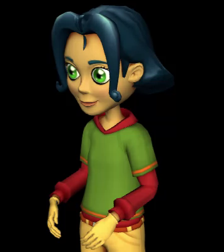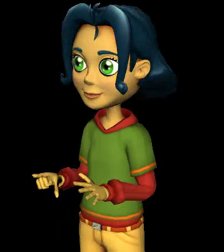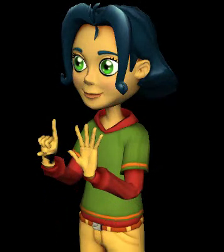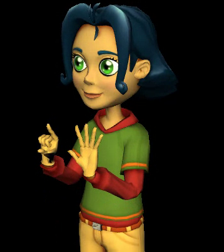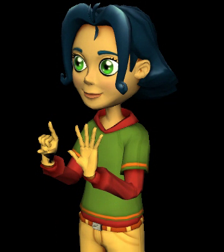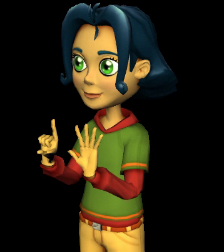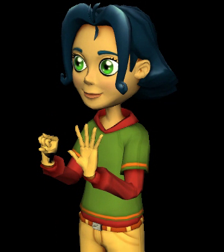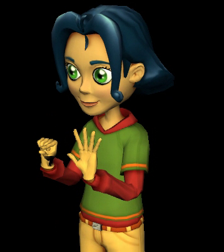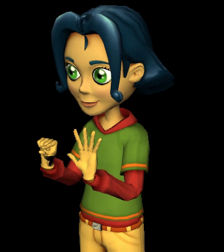70